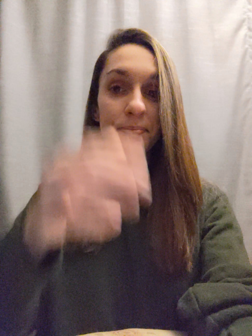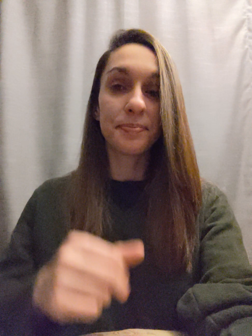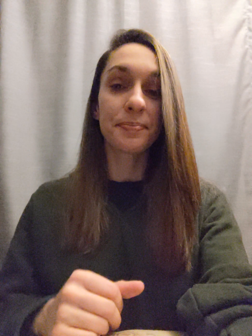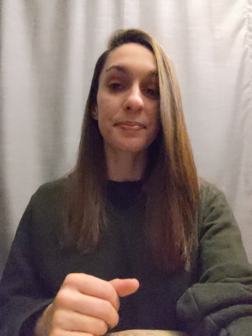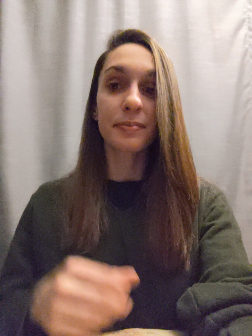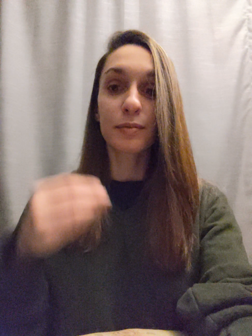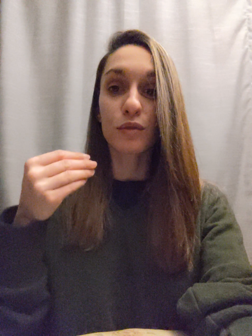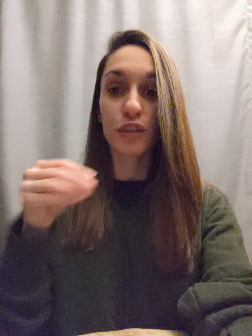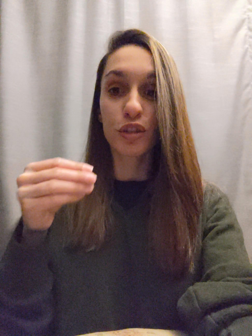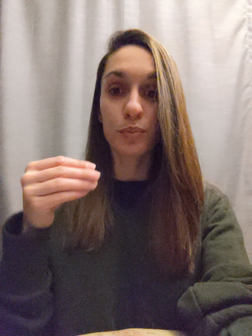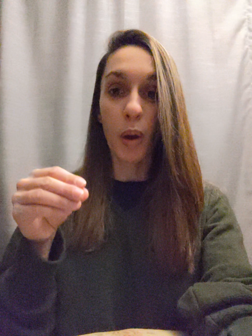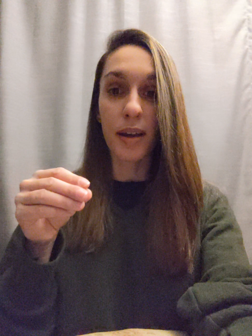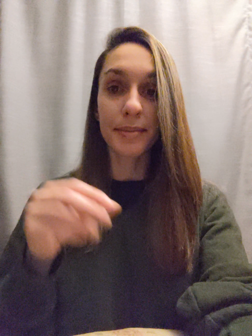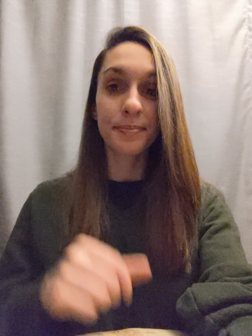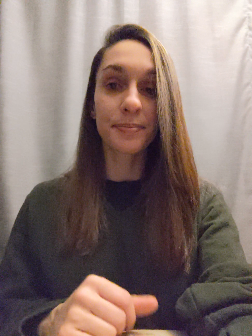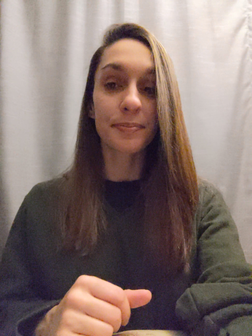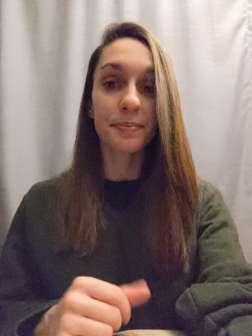store